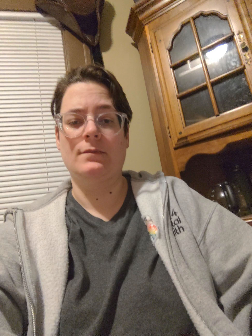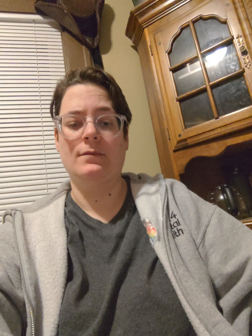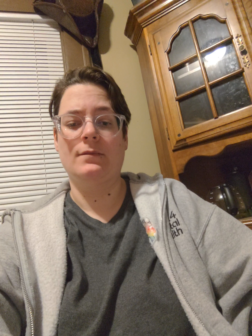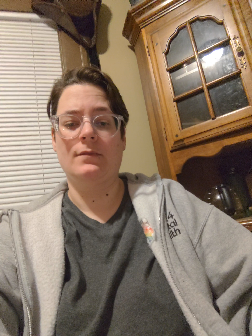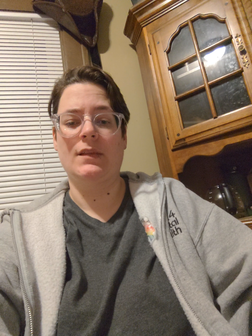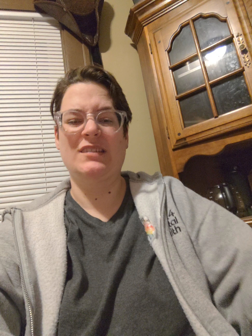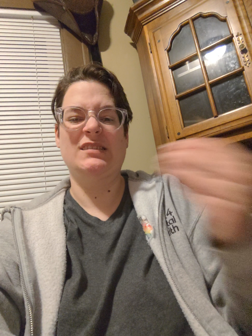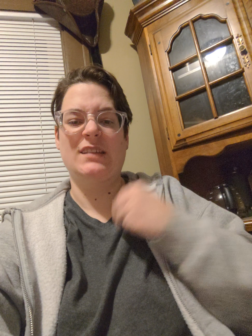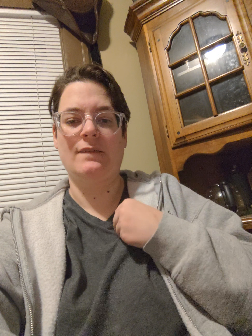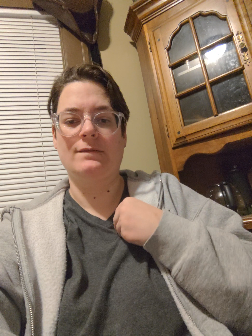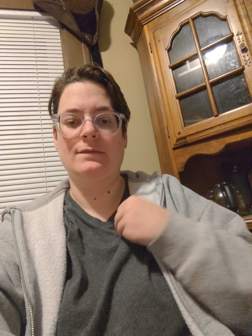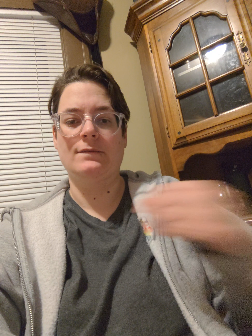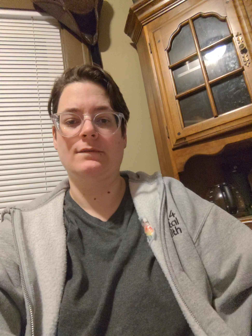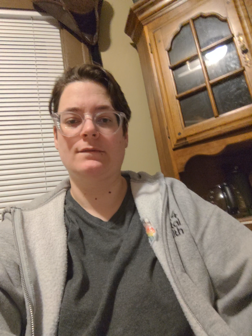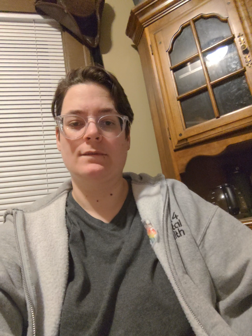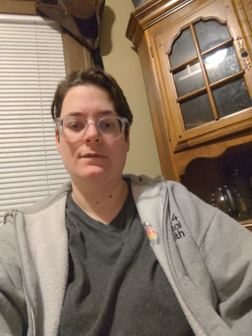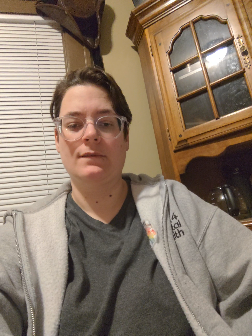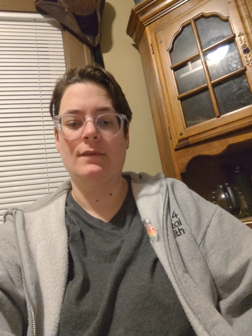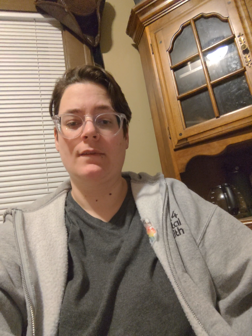give